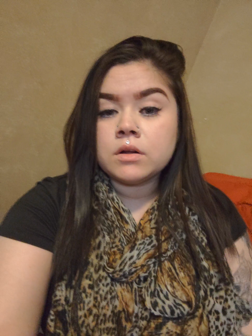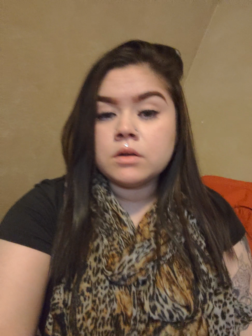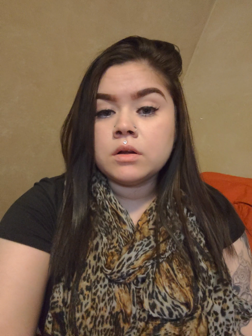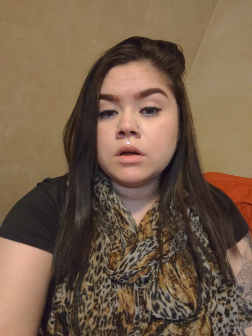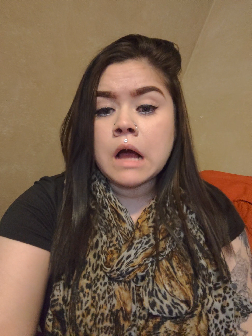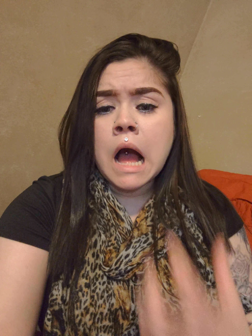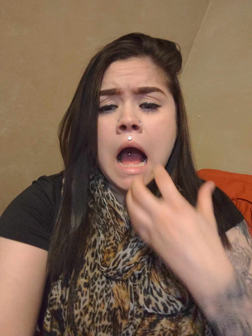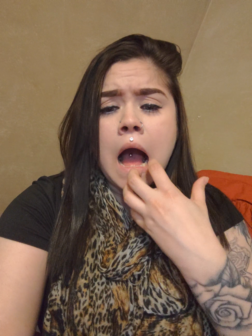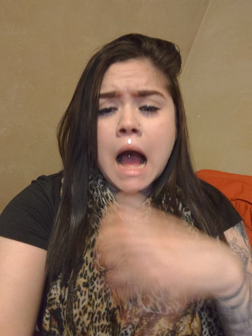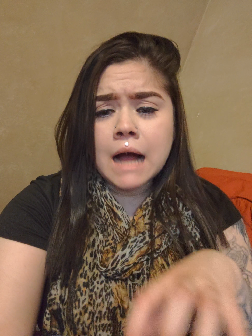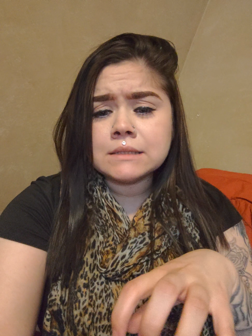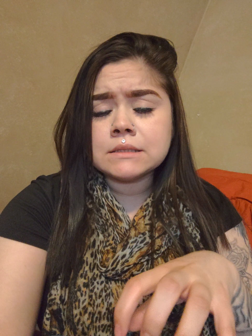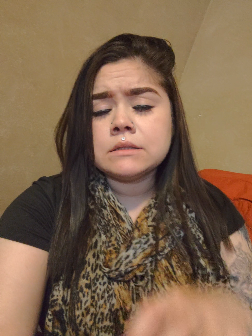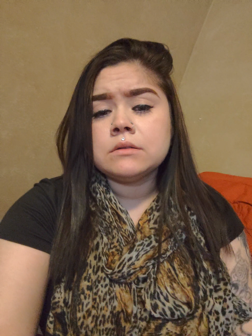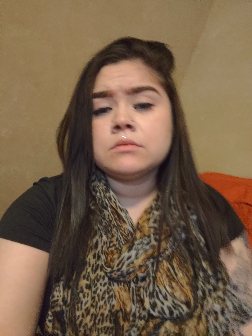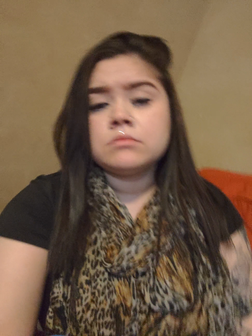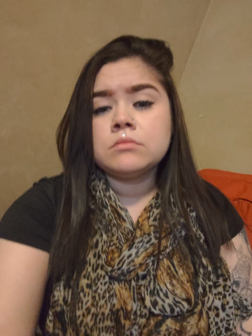hot